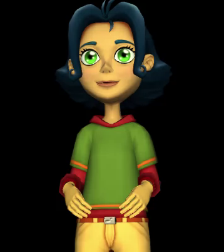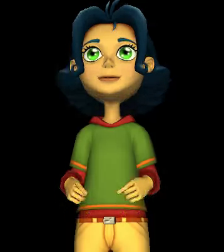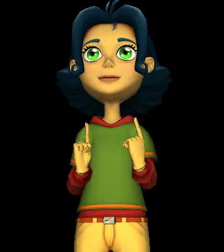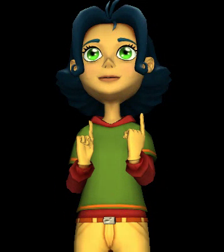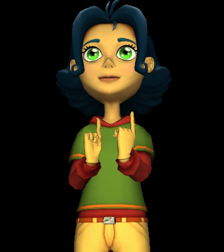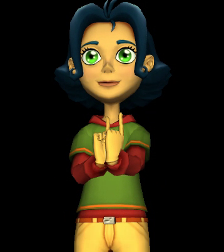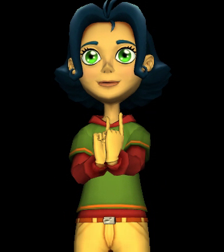يقابل